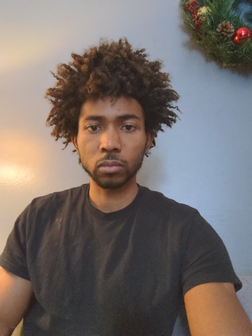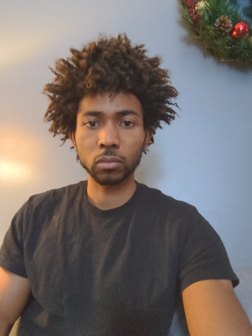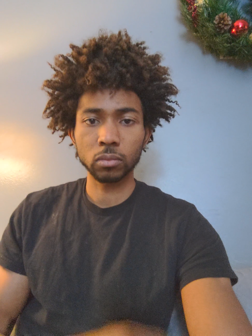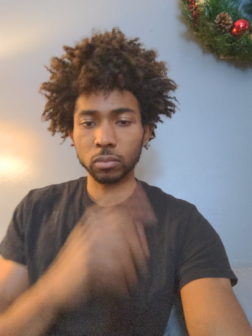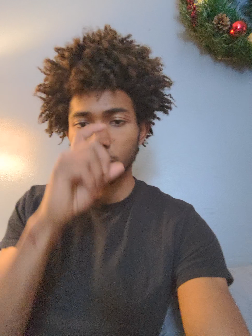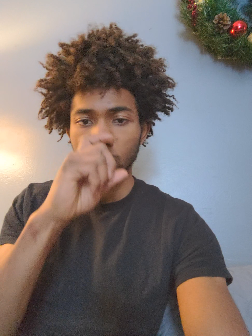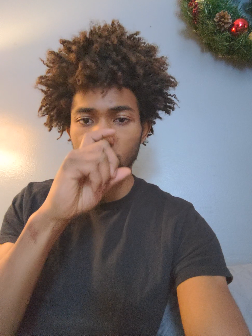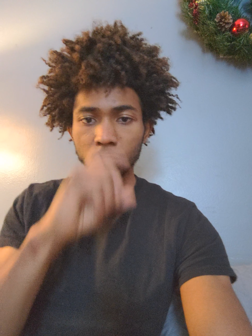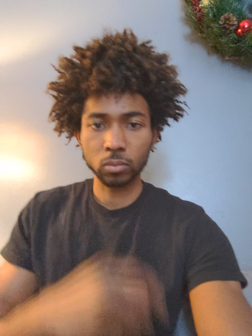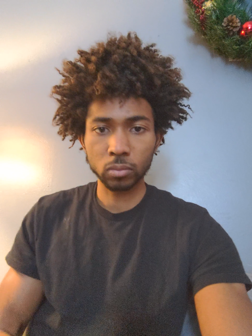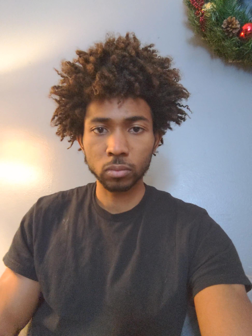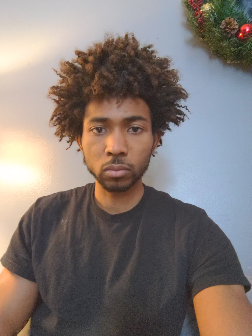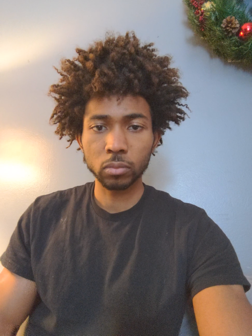doll